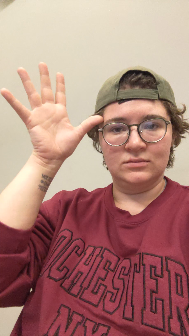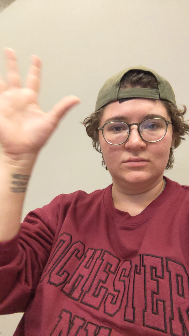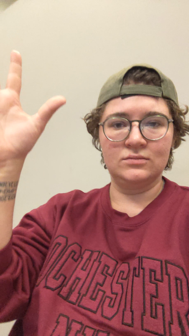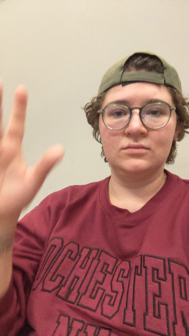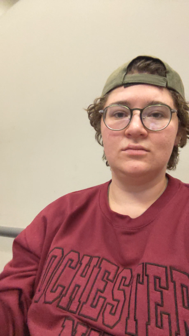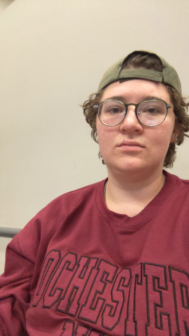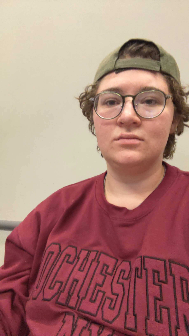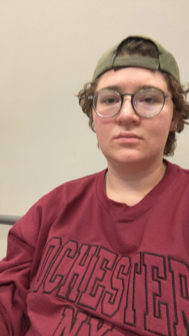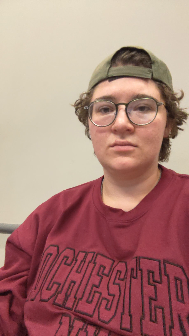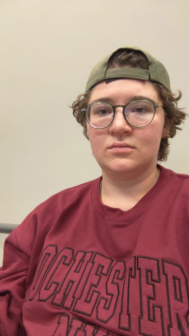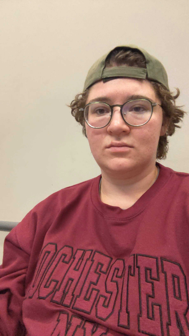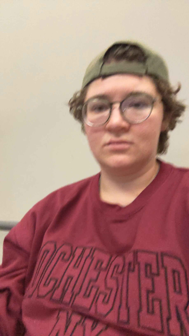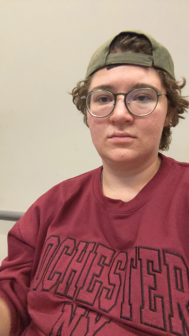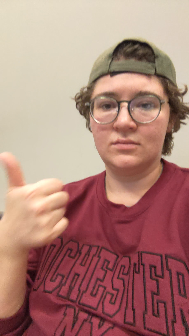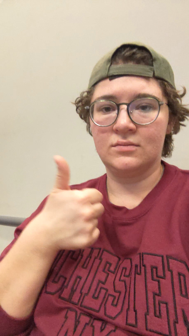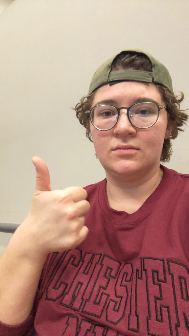game